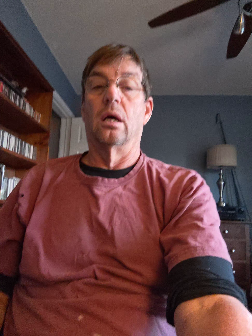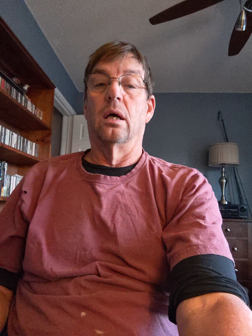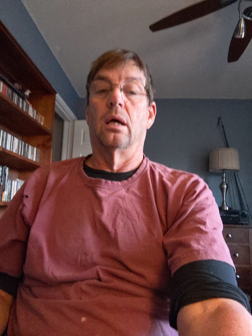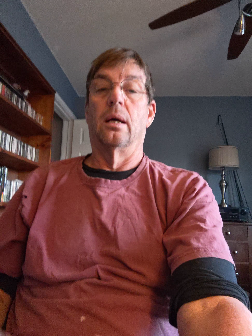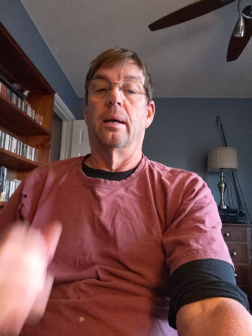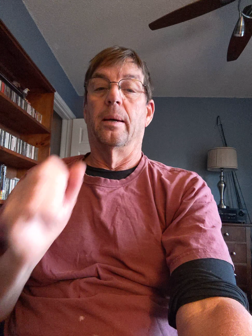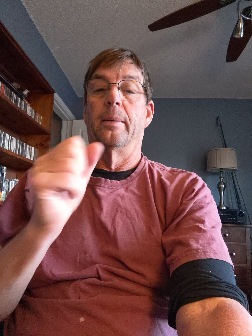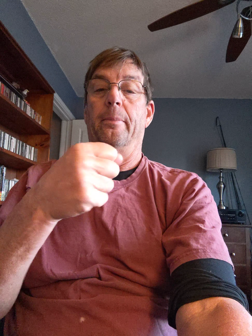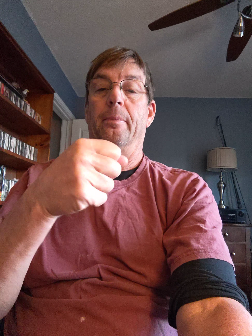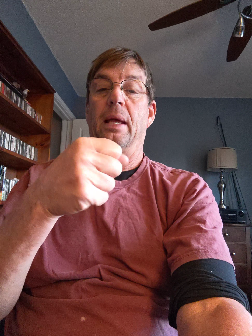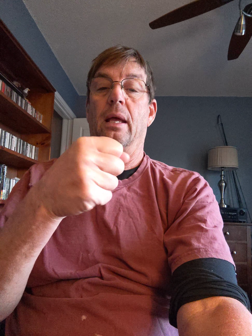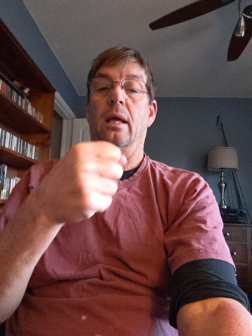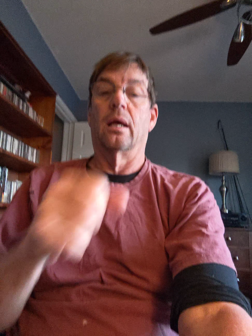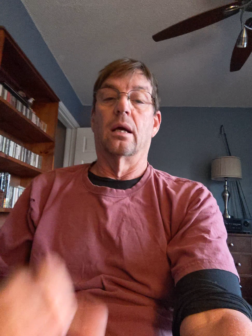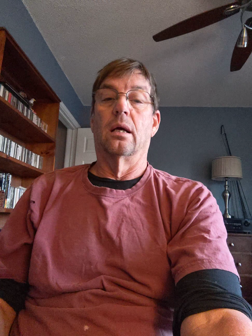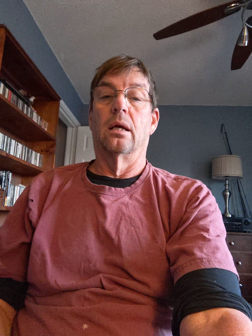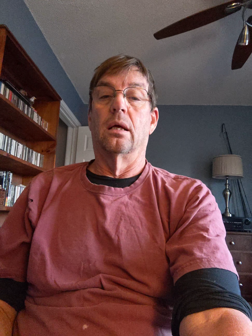make